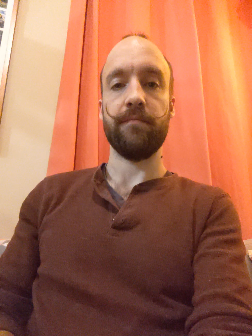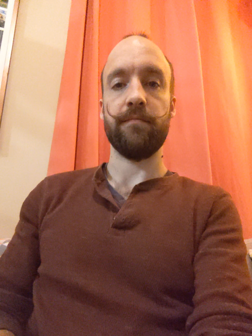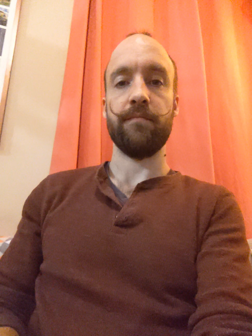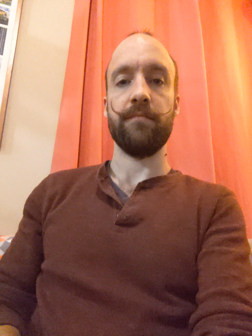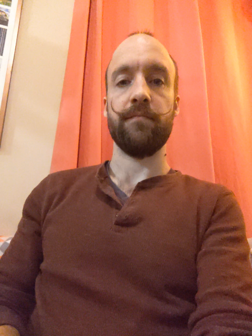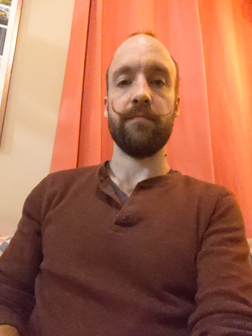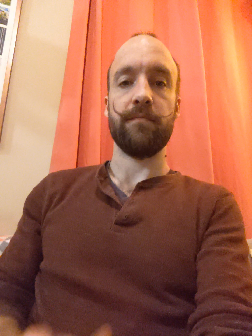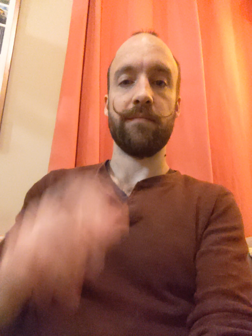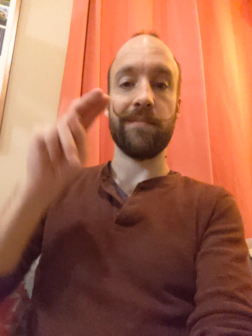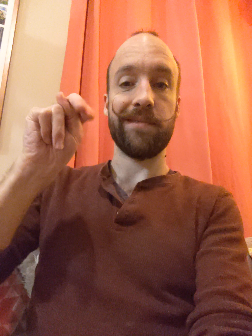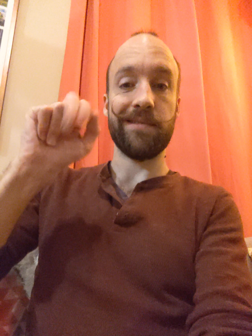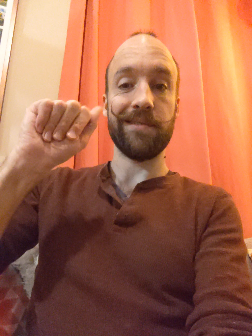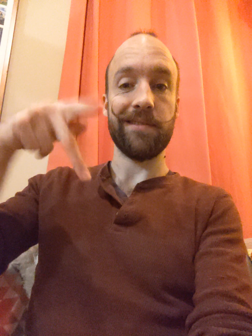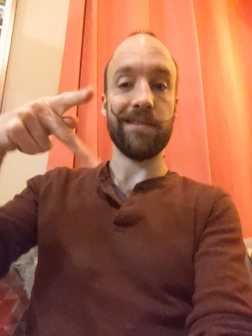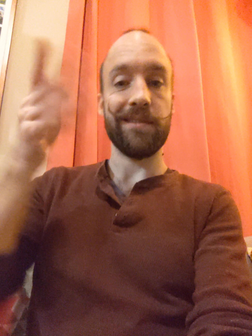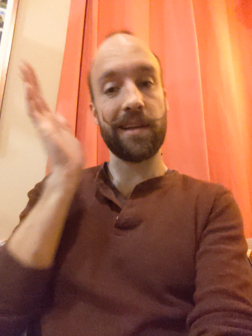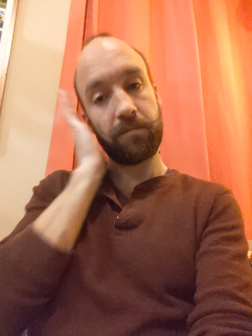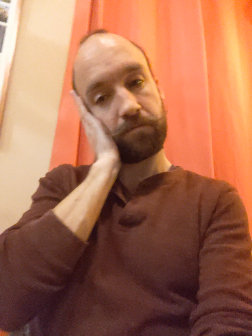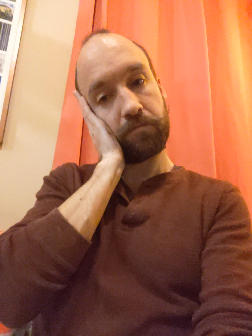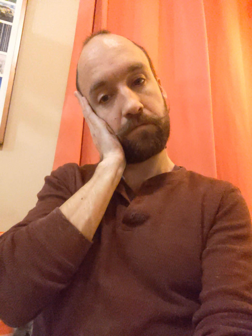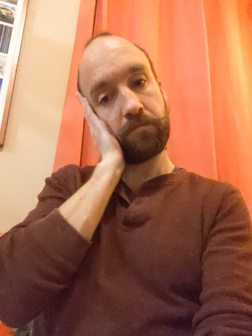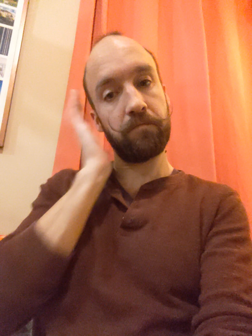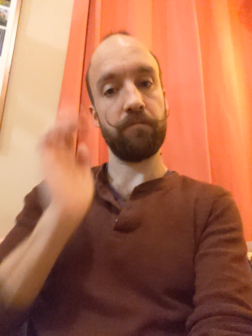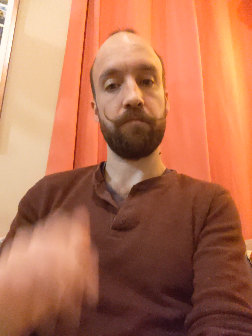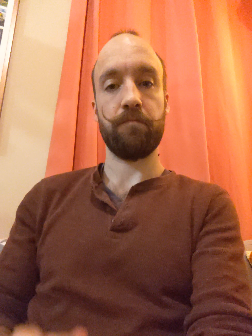nap